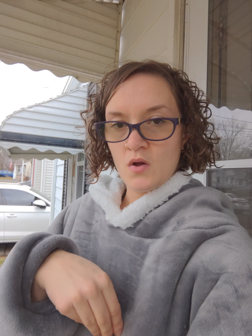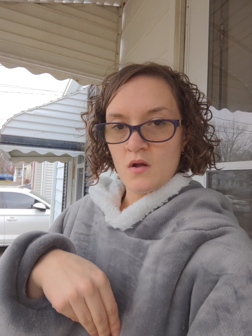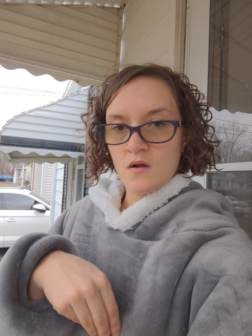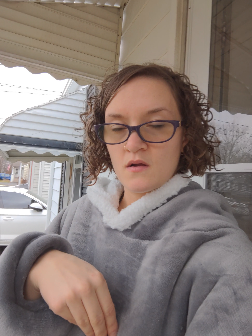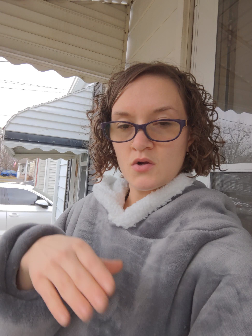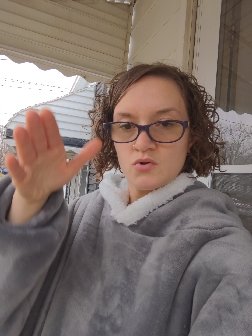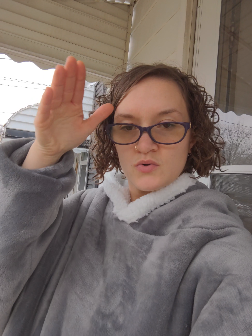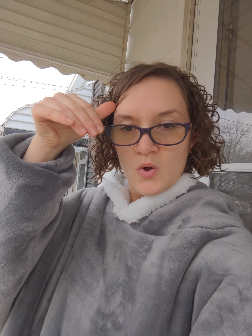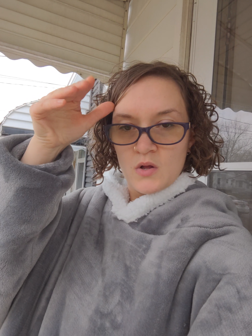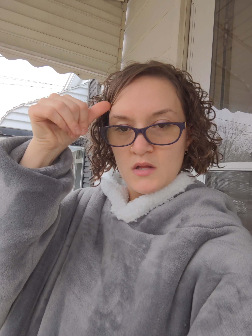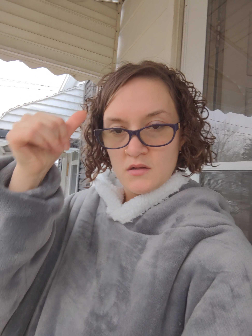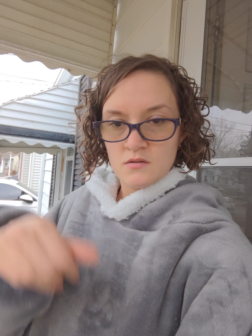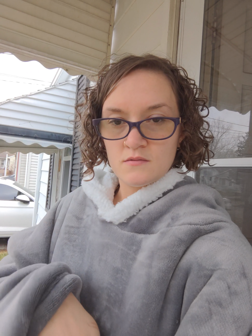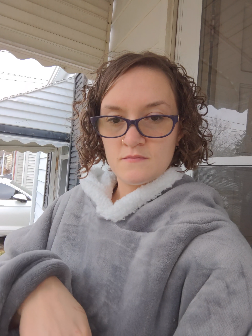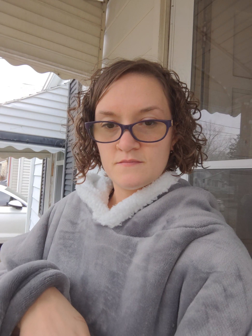donkey